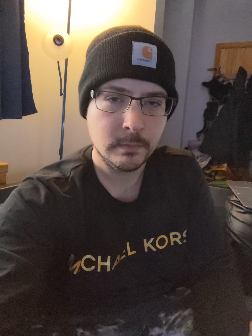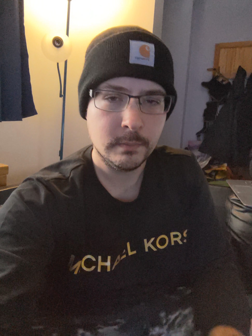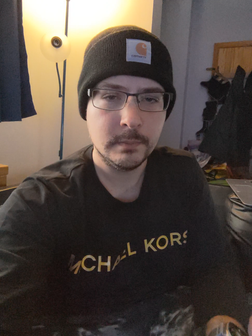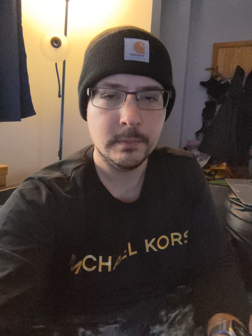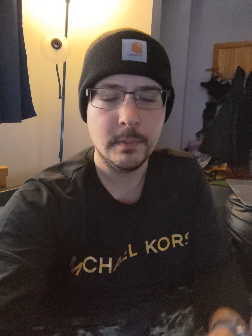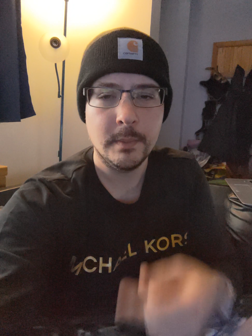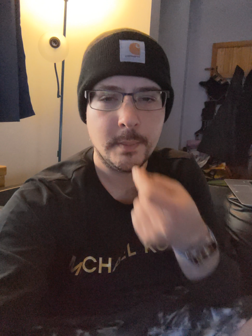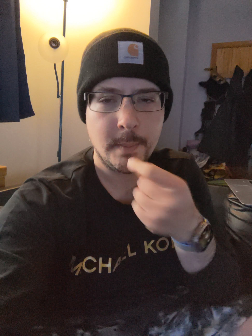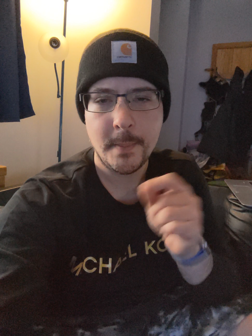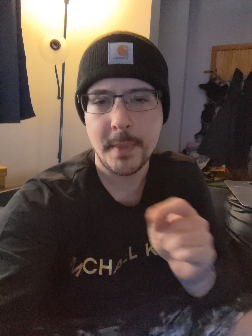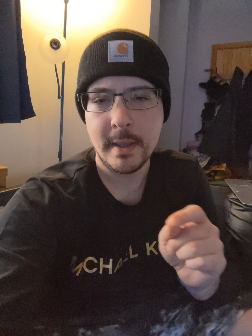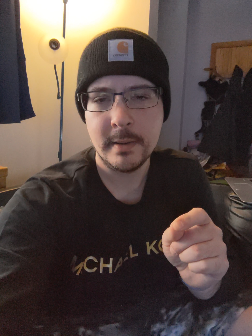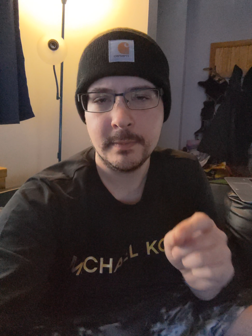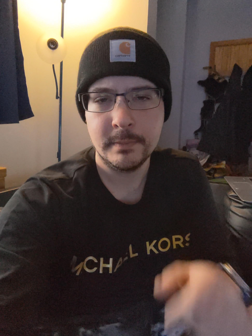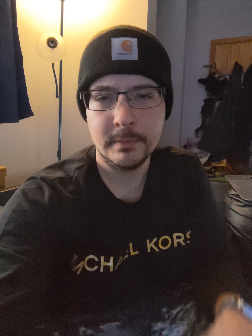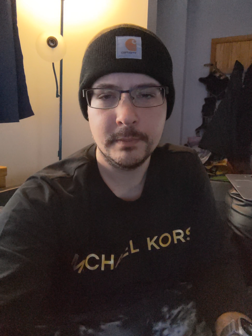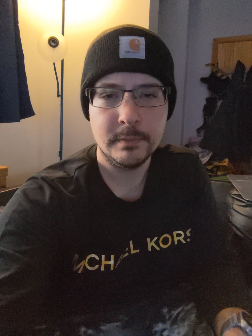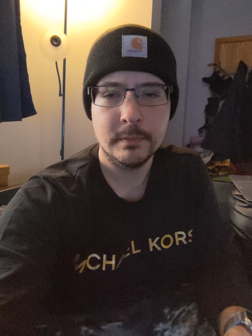pen